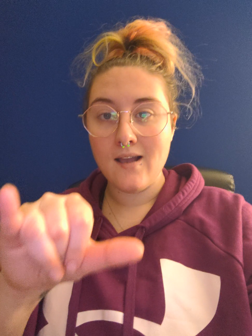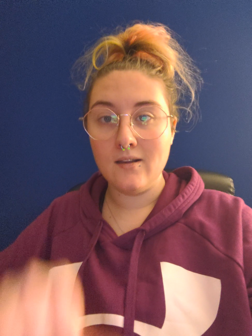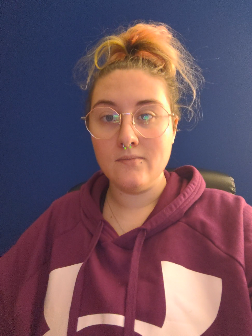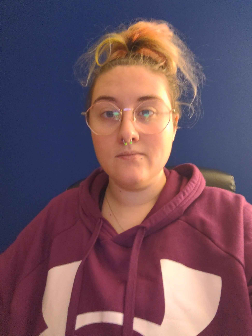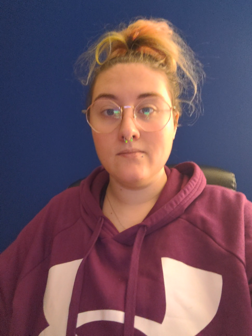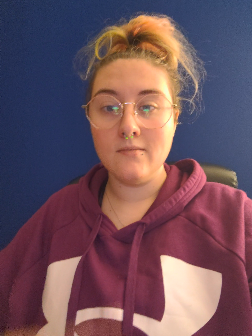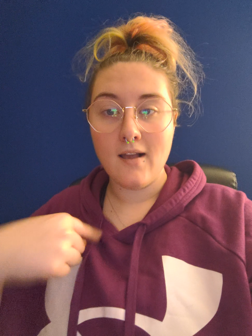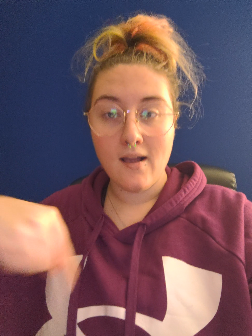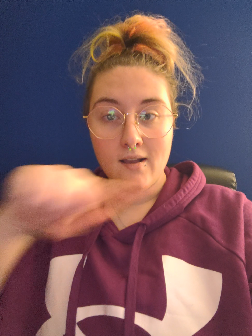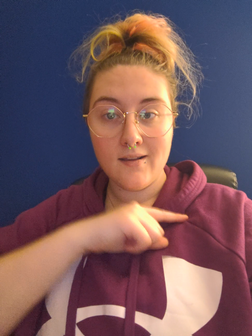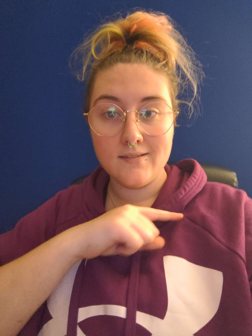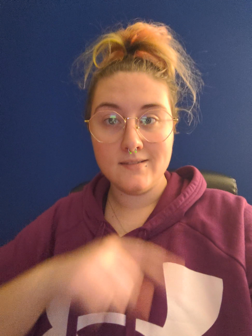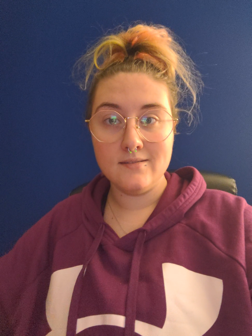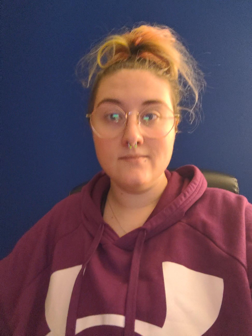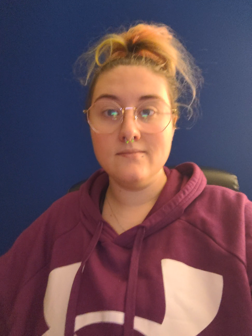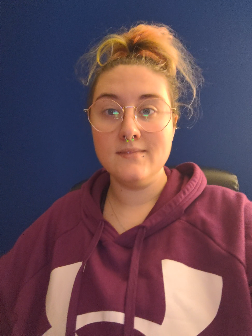we